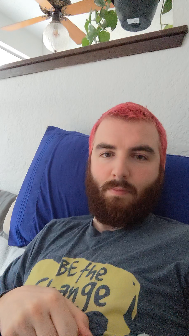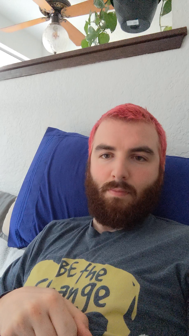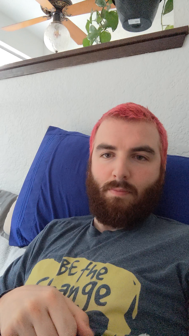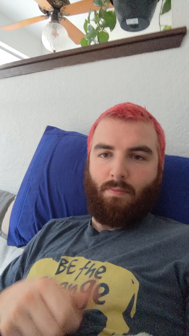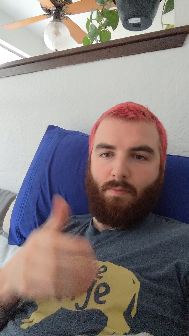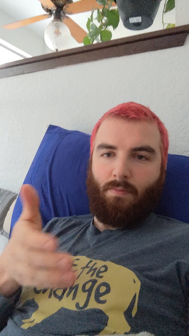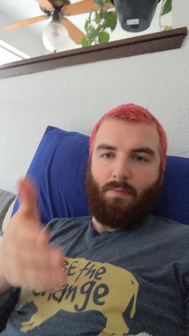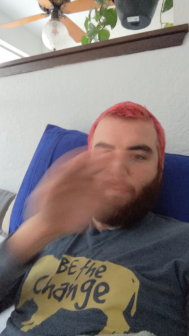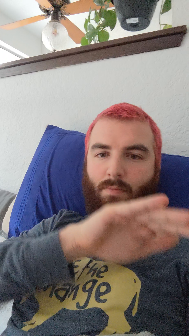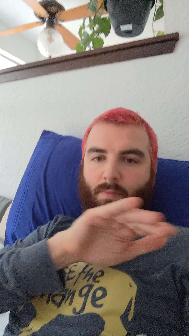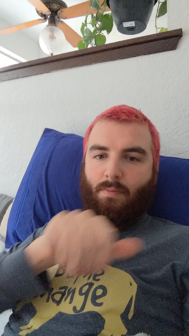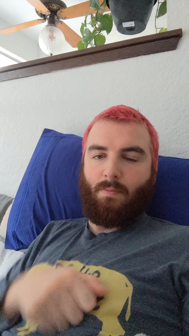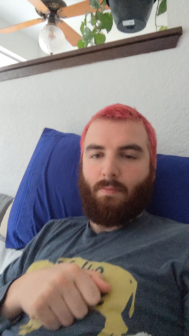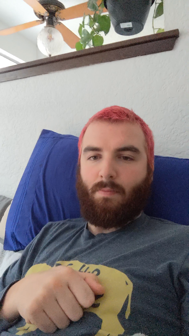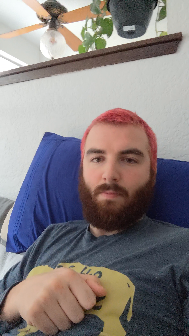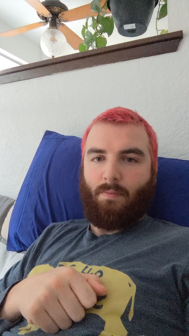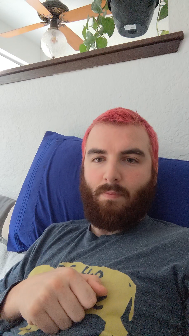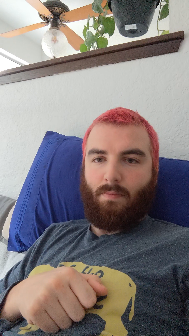cover